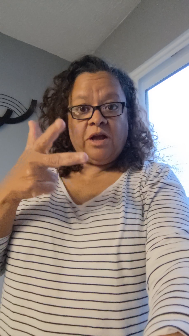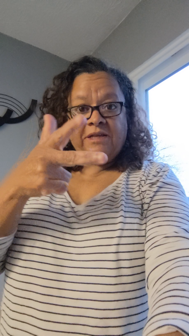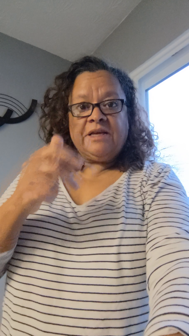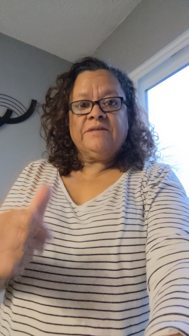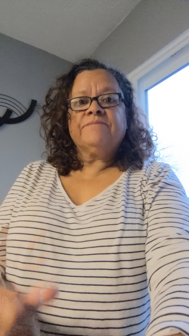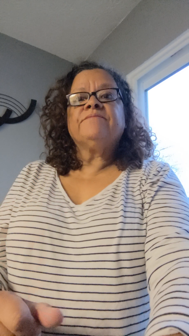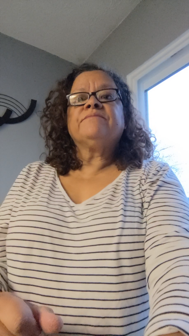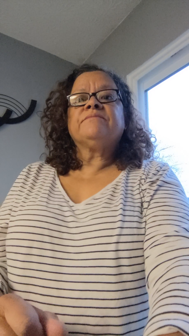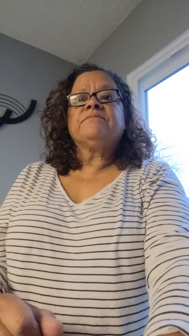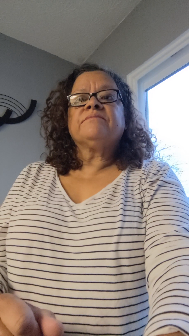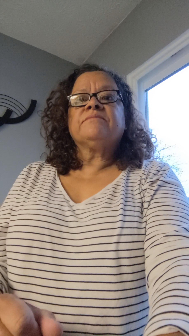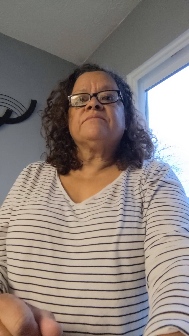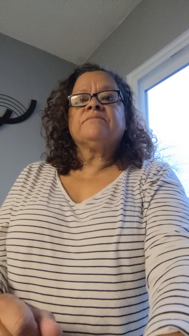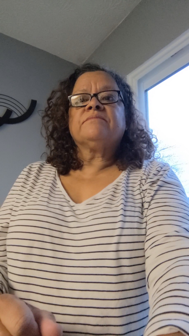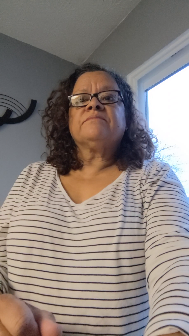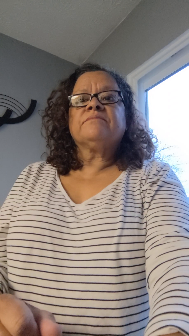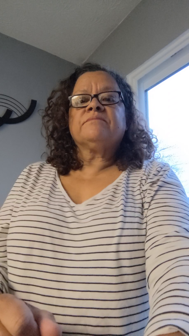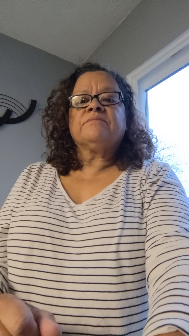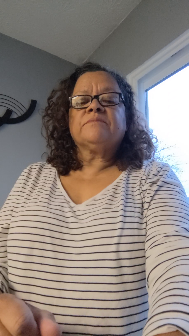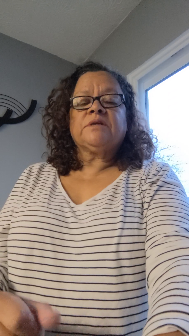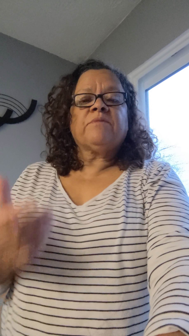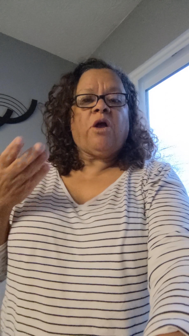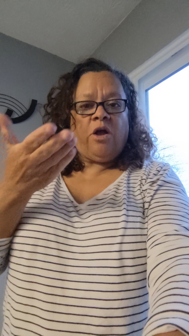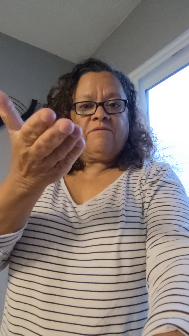oven